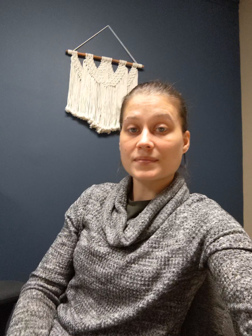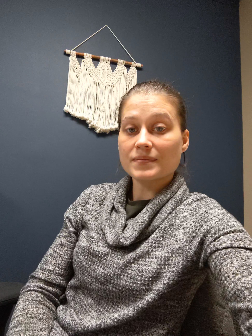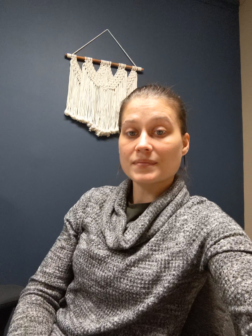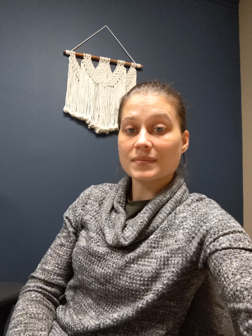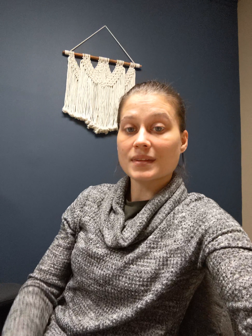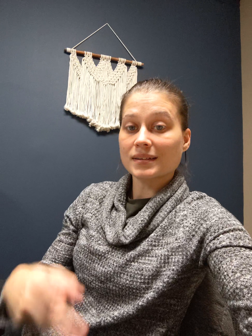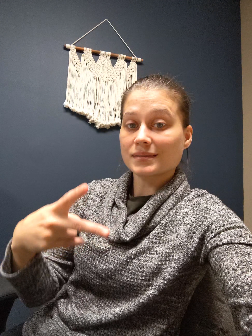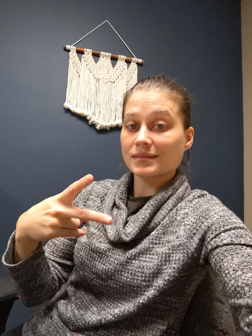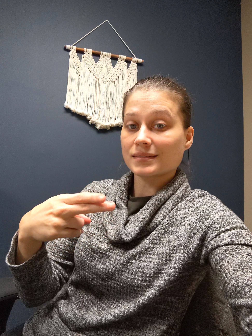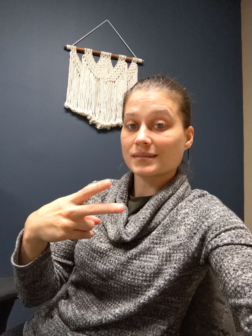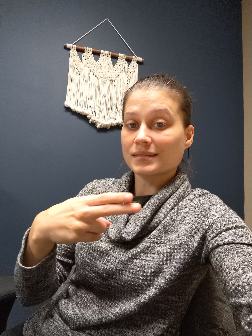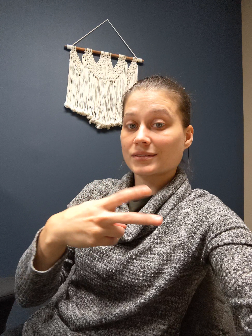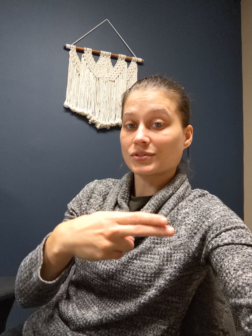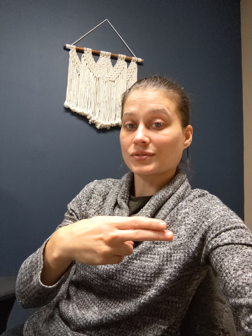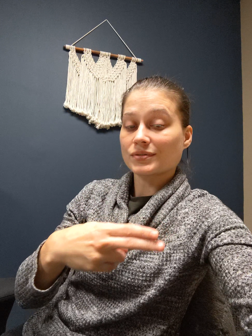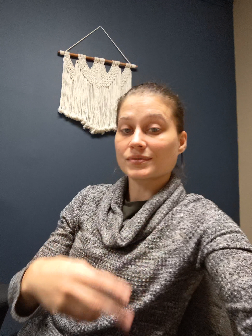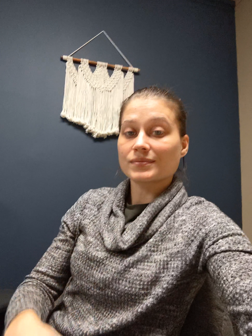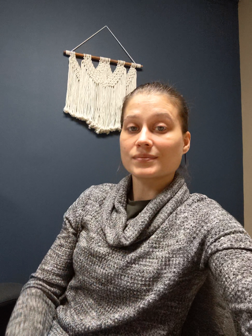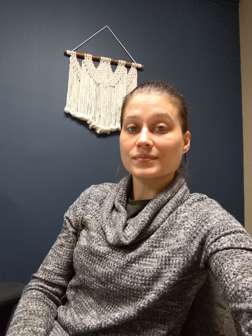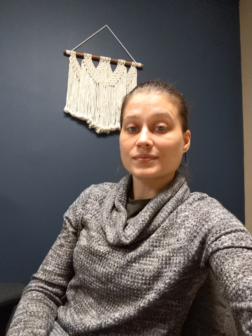scissors